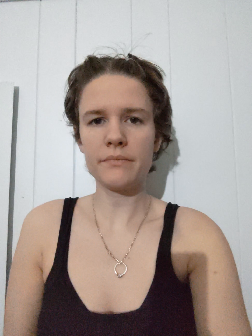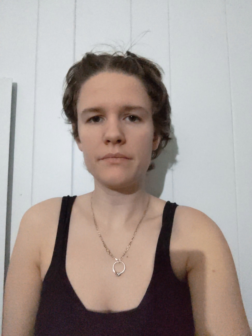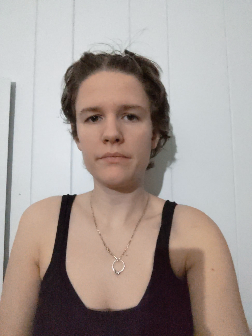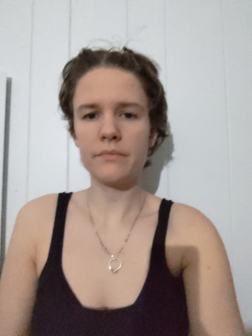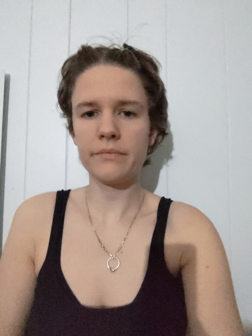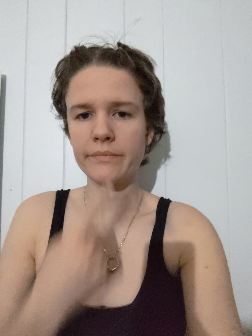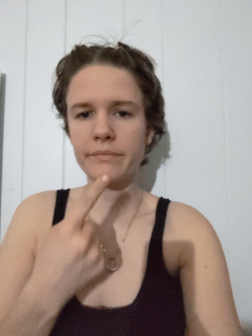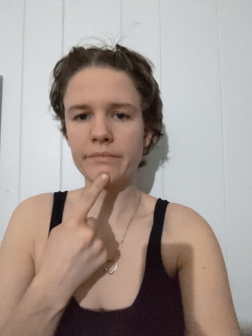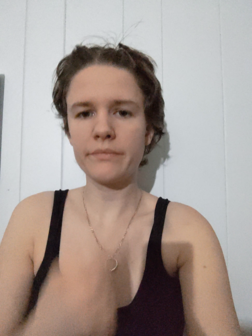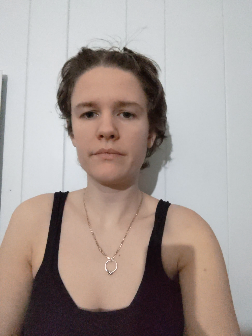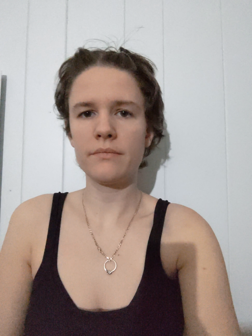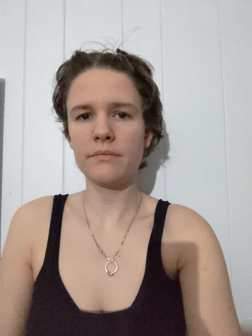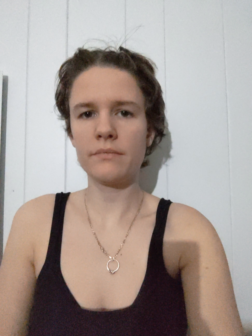say